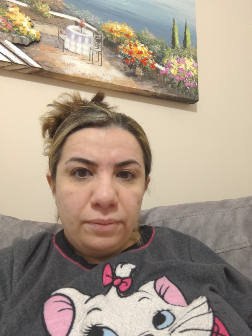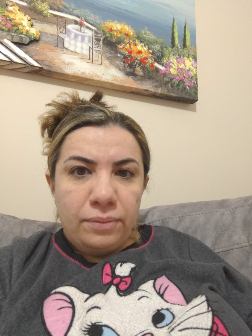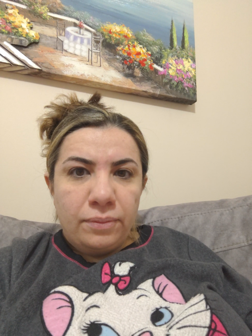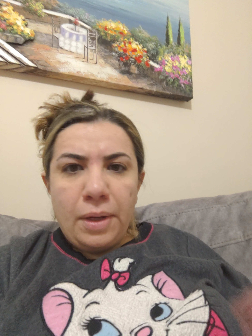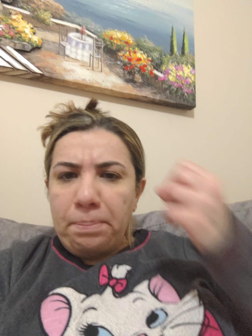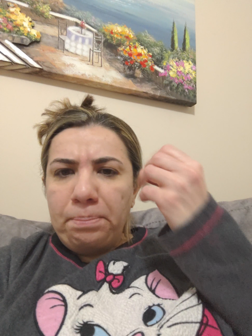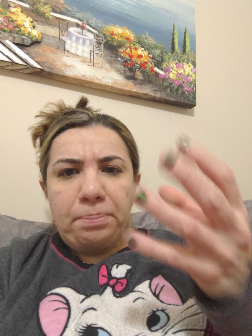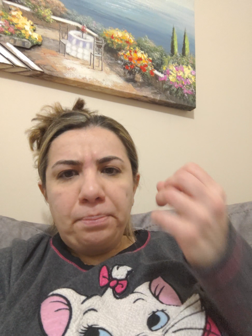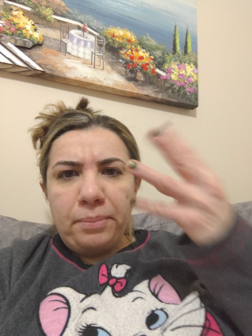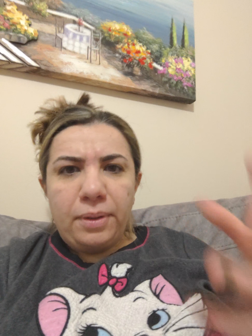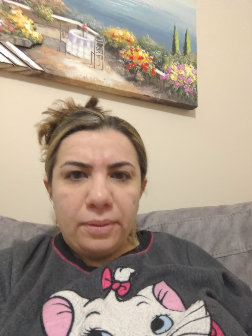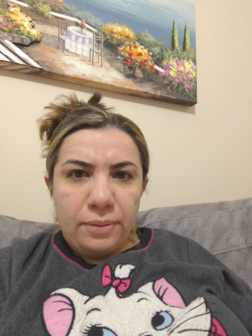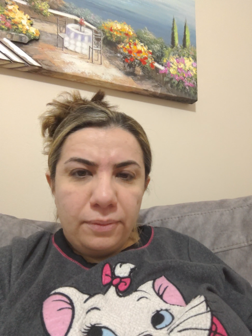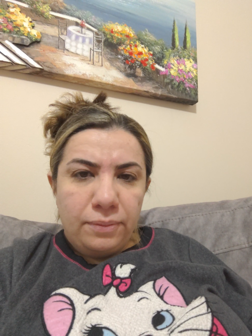many